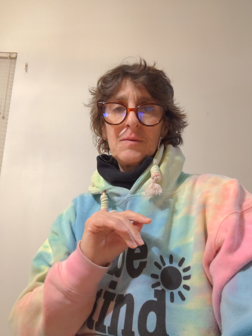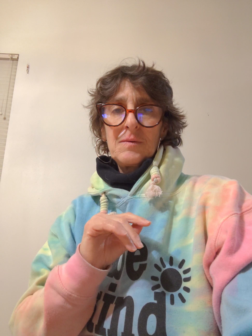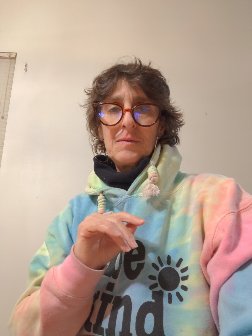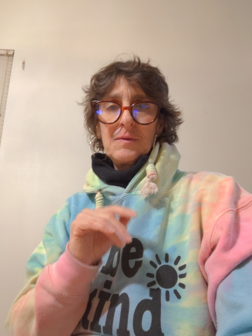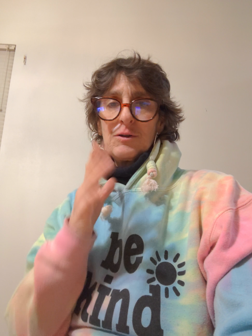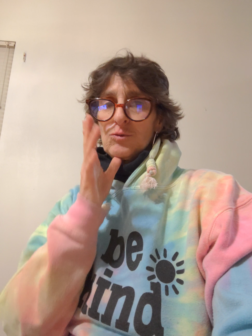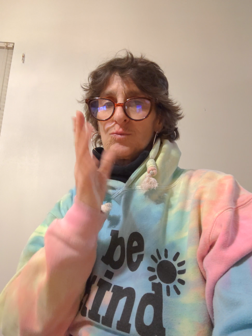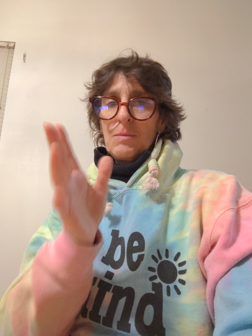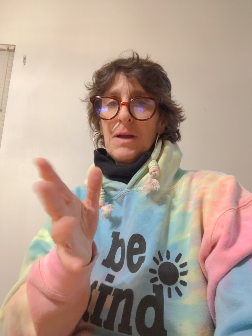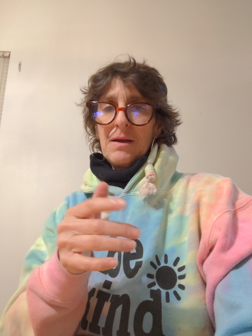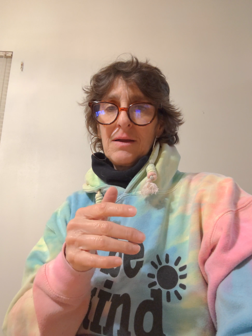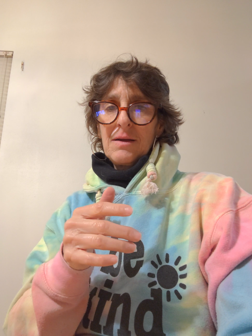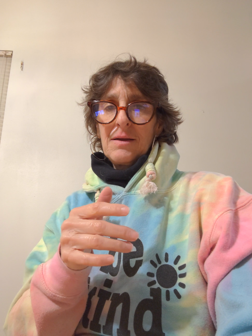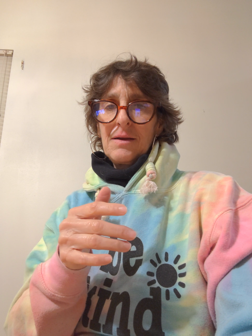grandma